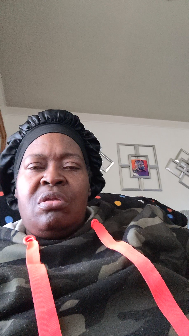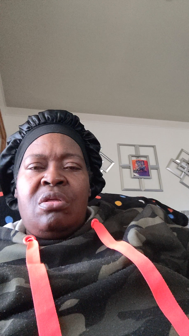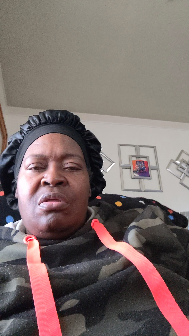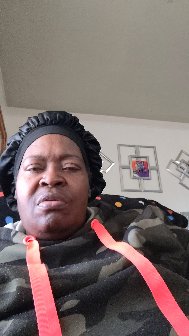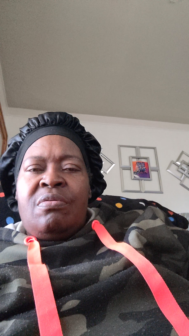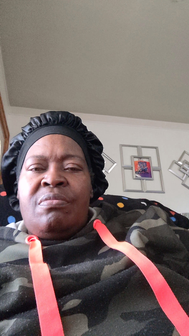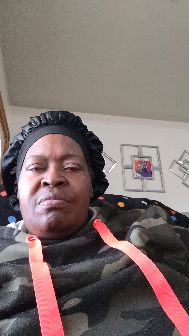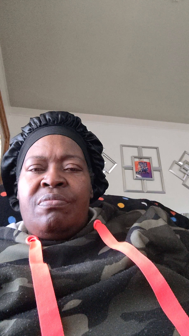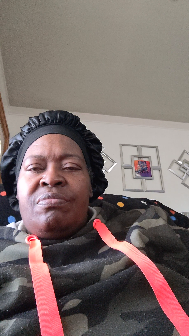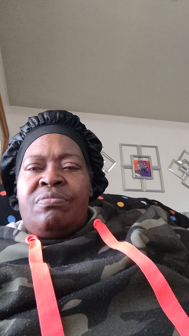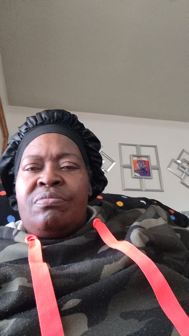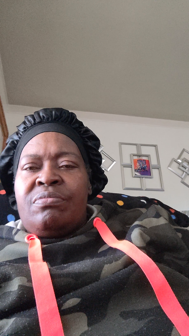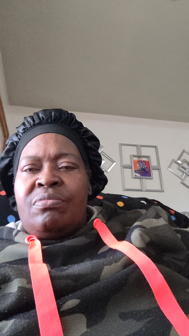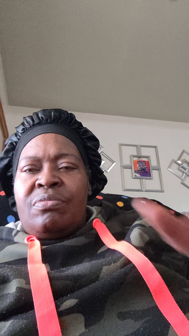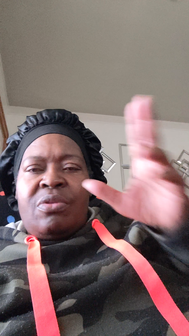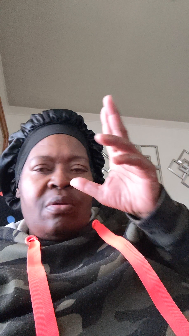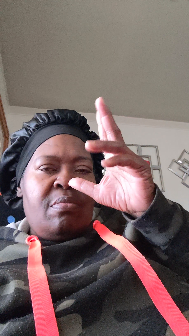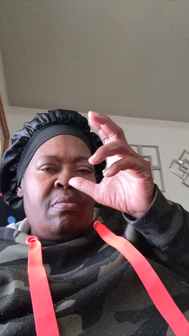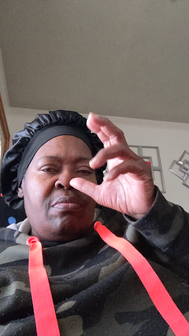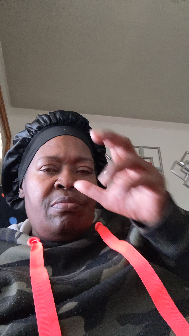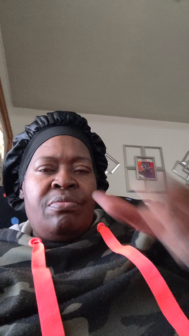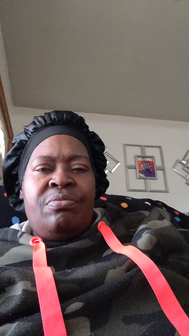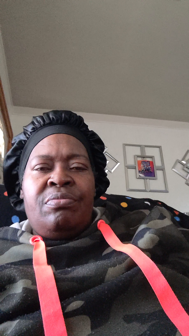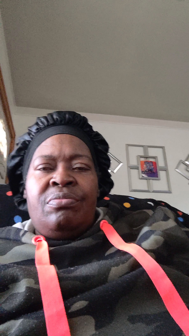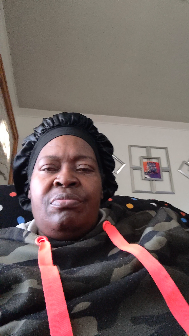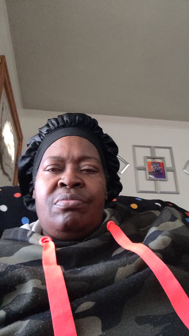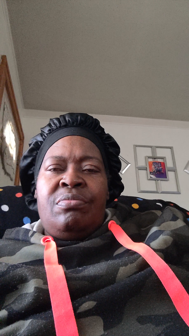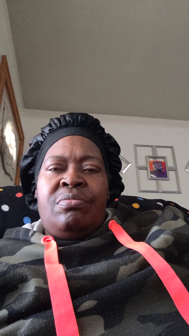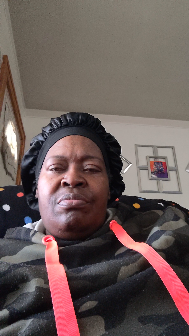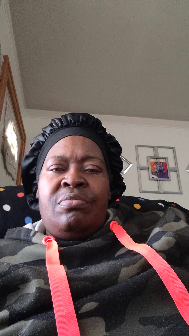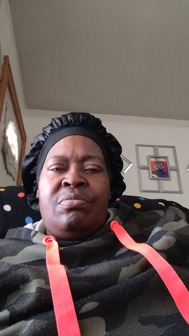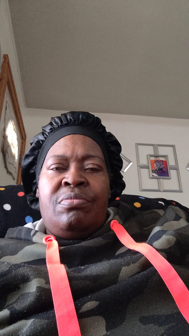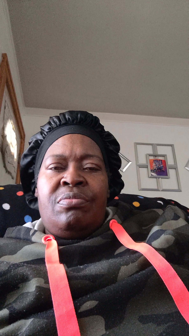ant